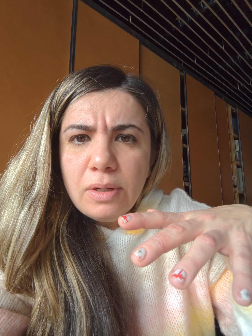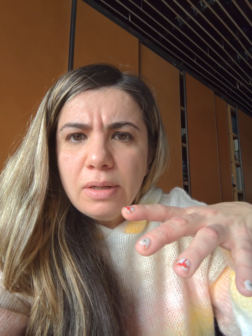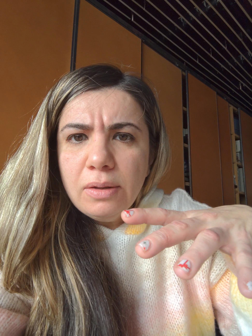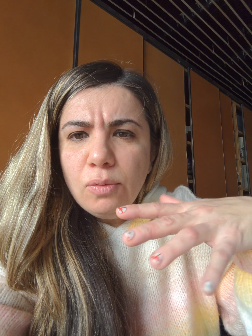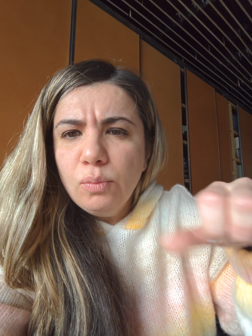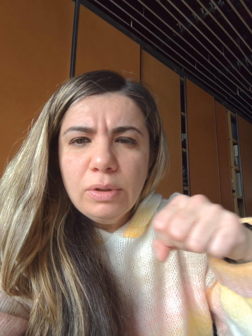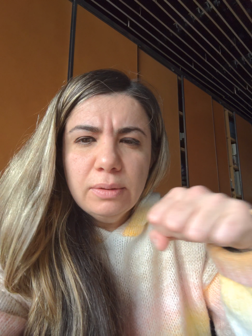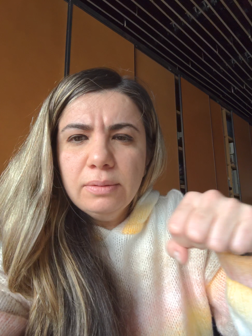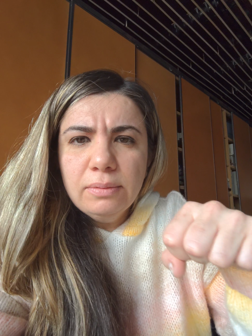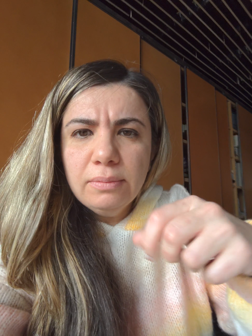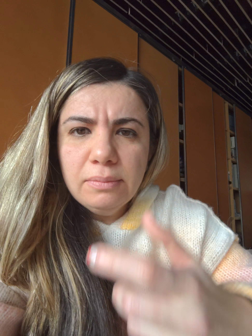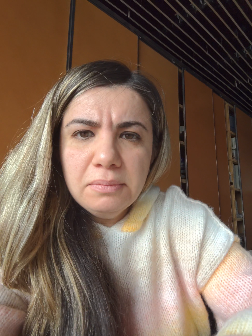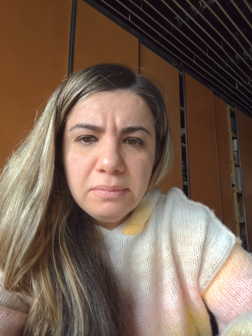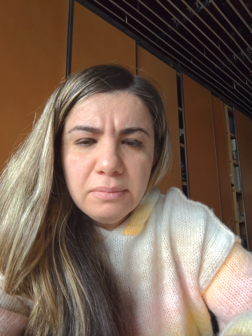loud